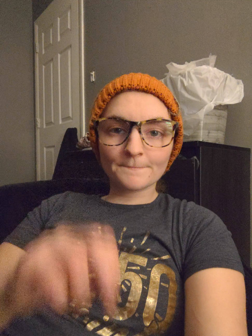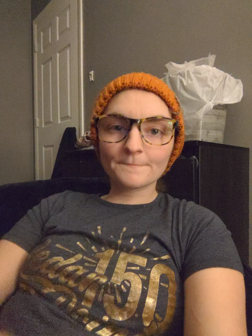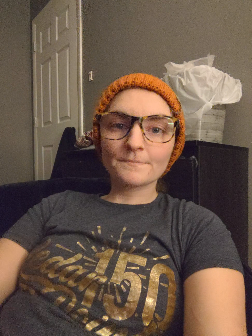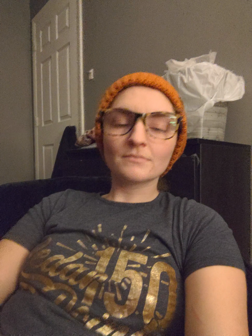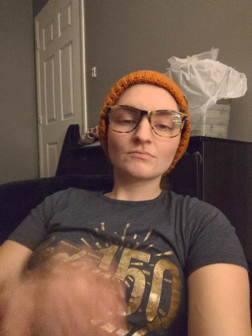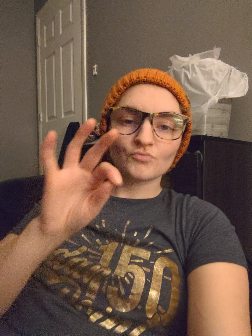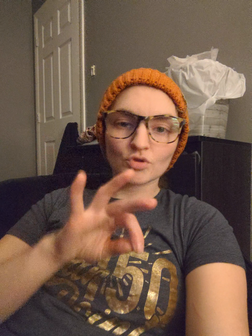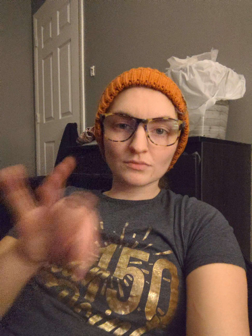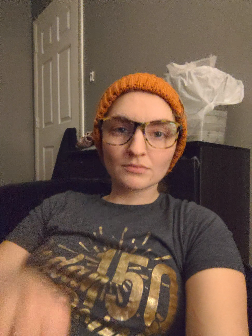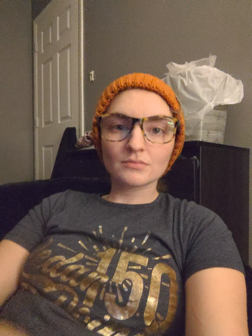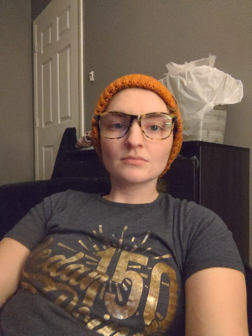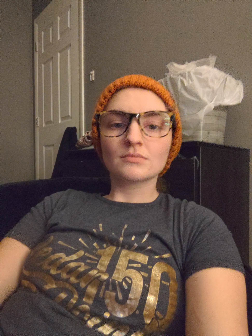french fries